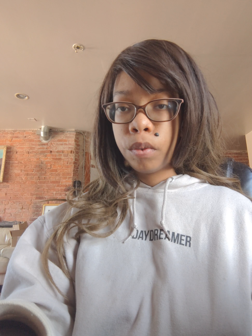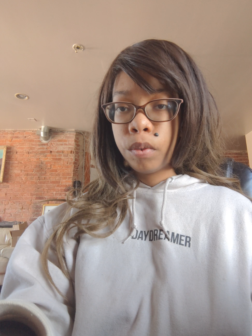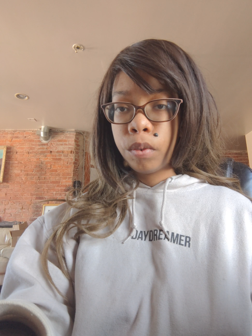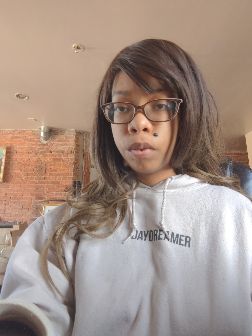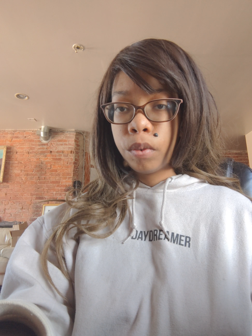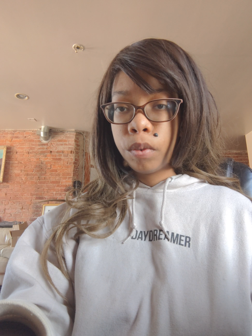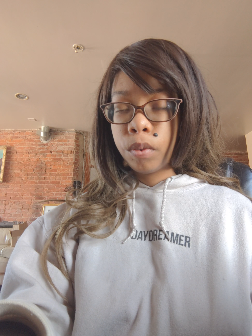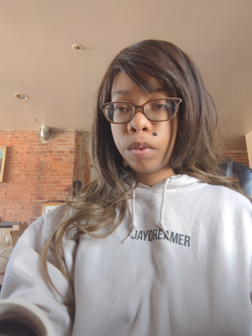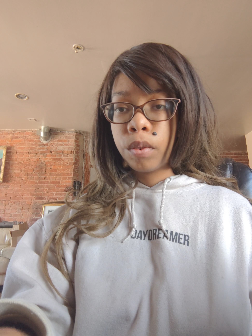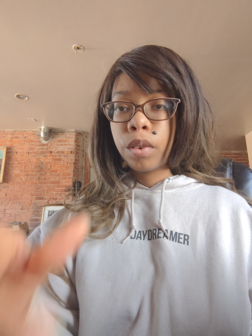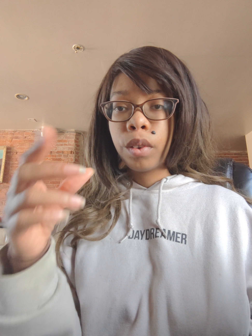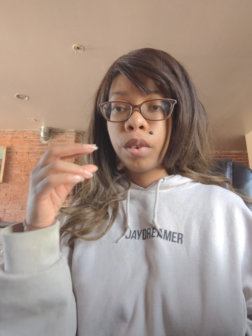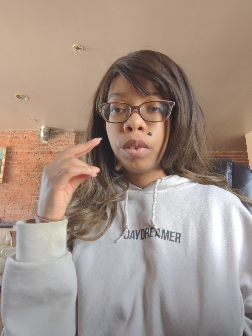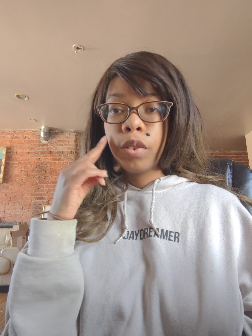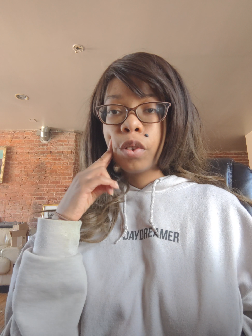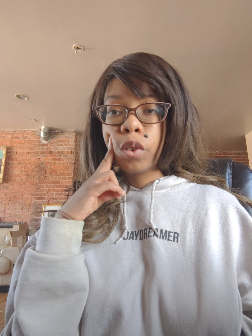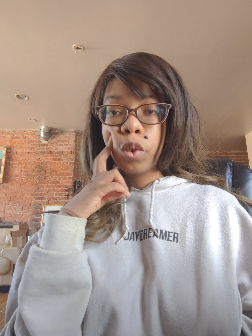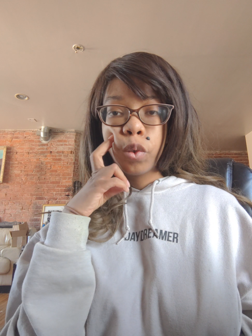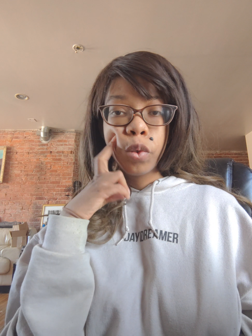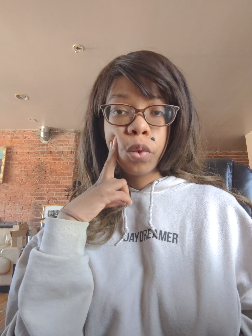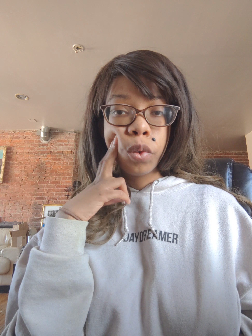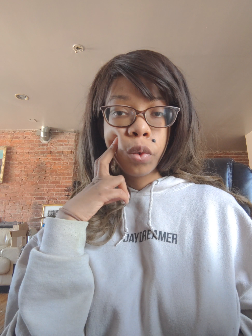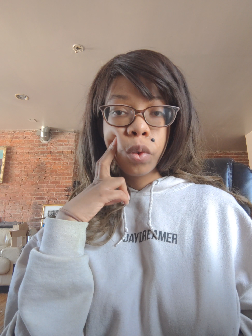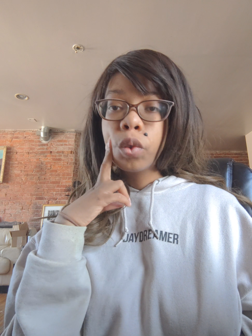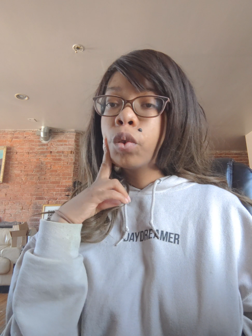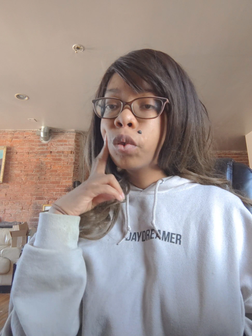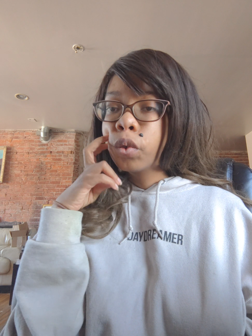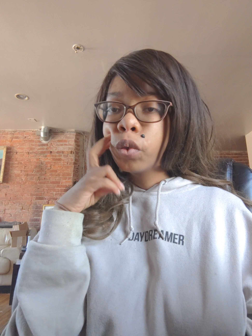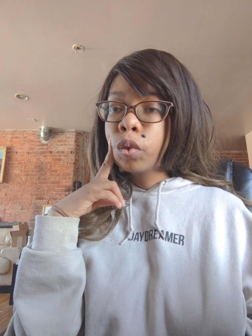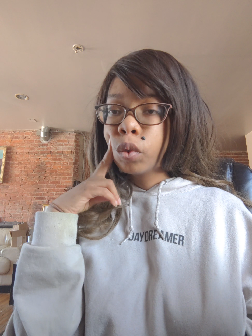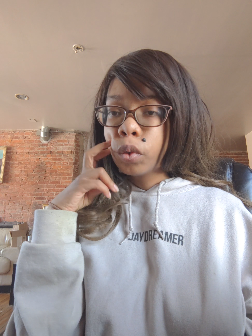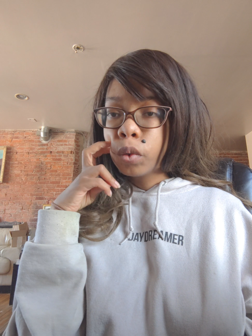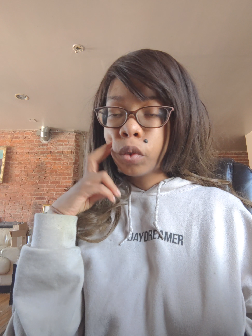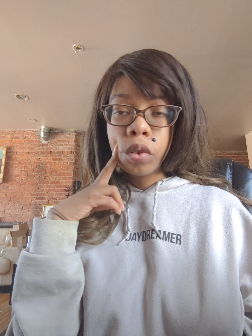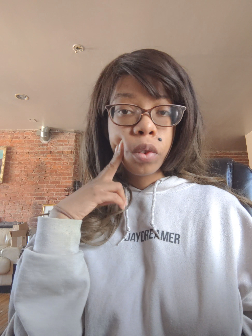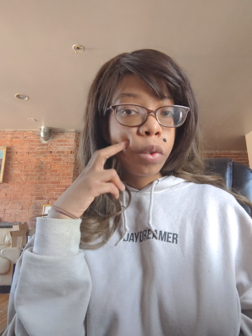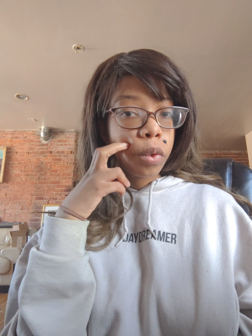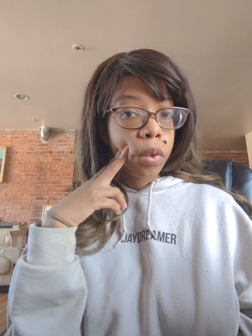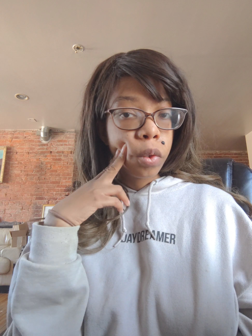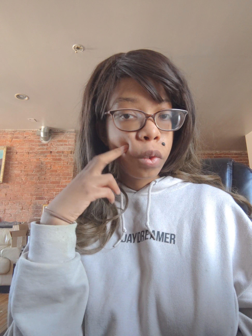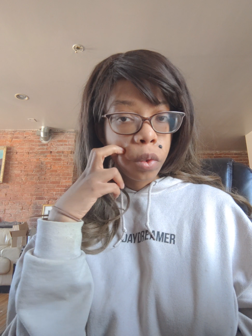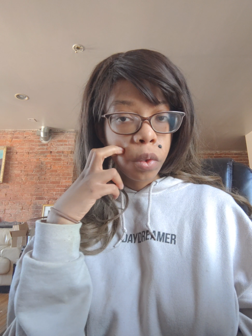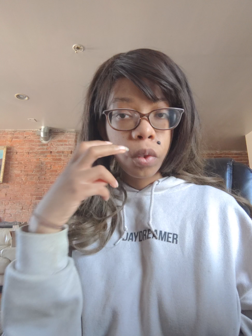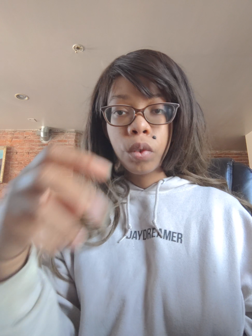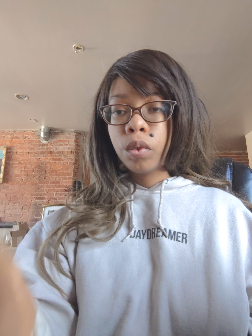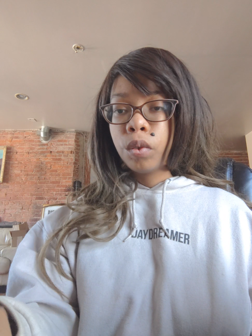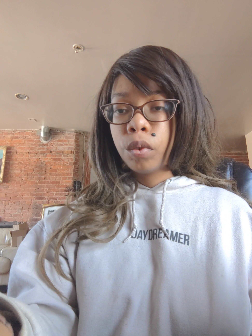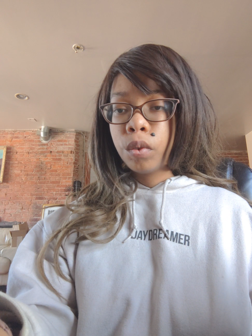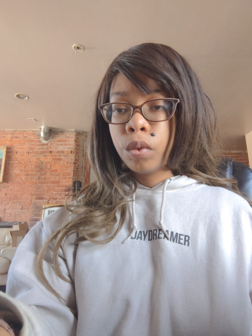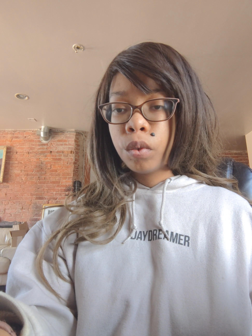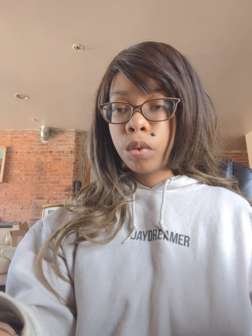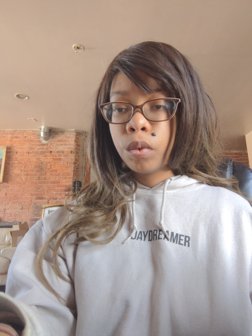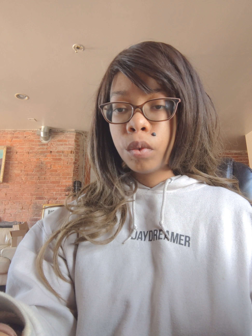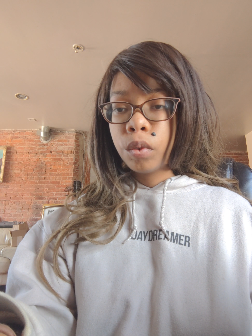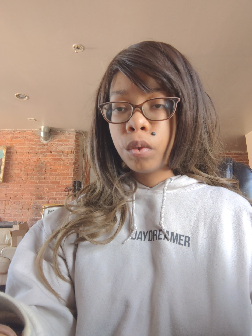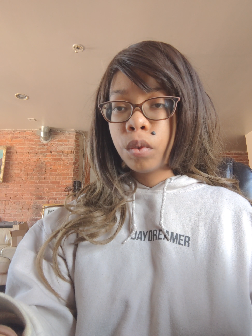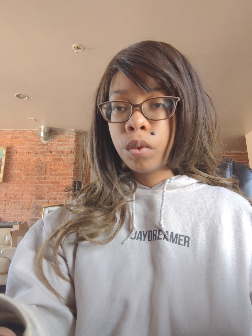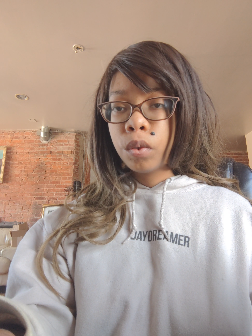gum